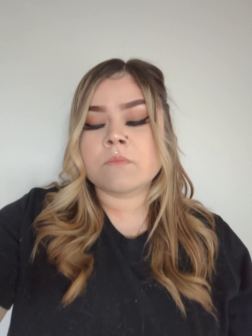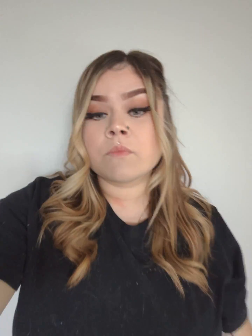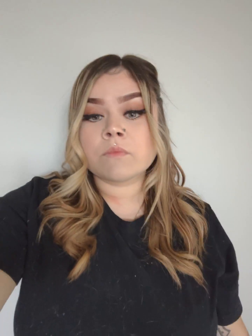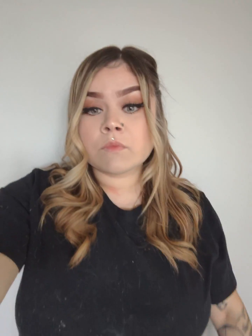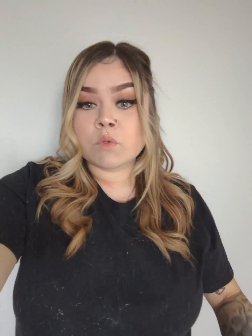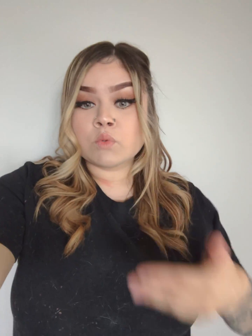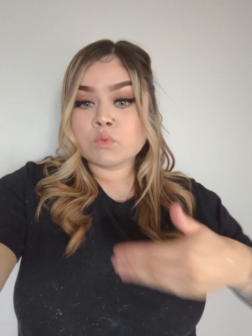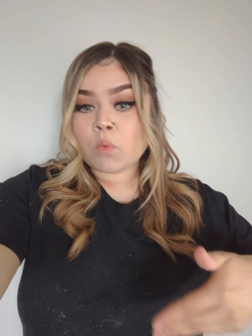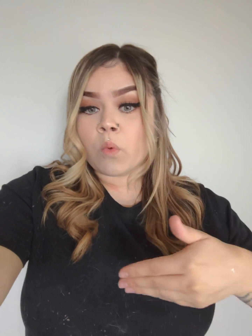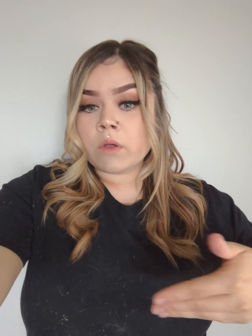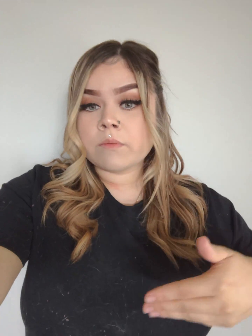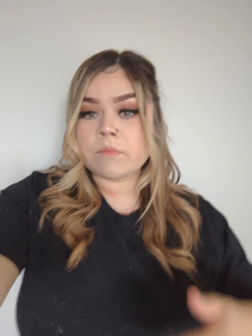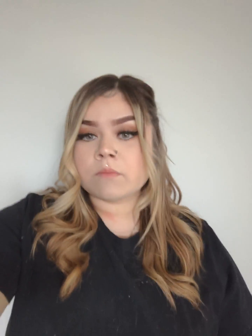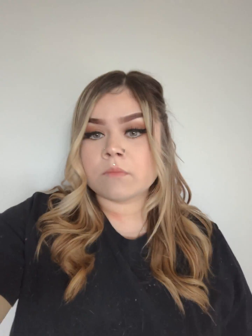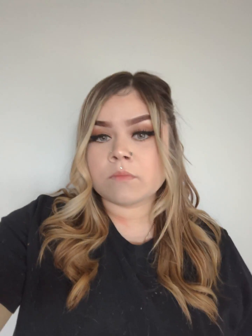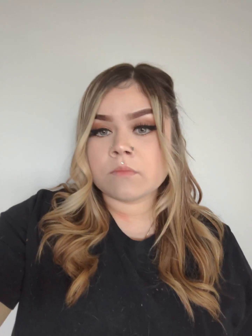shorts